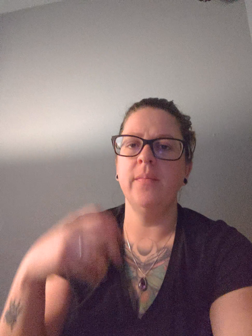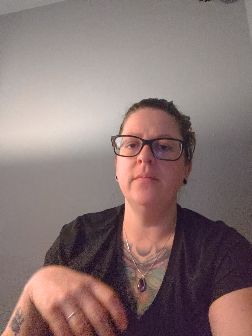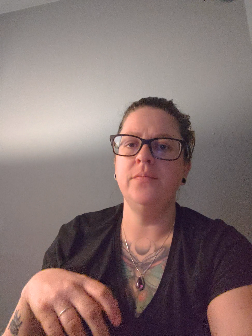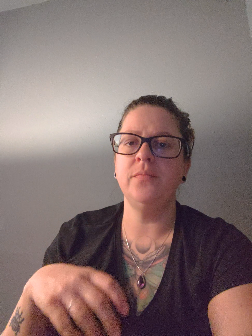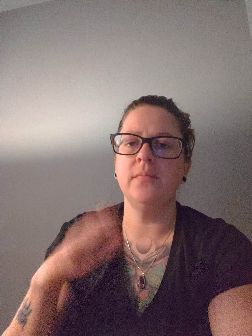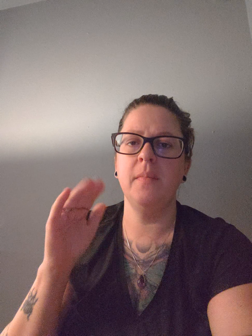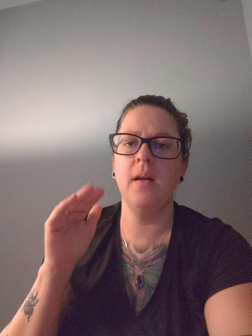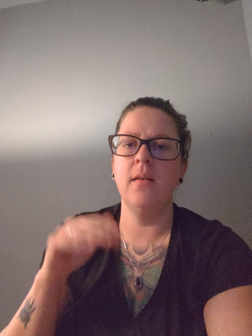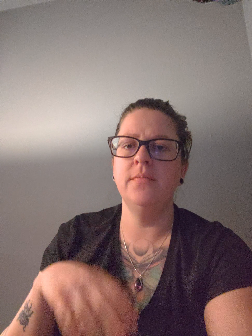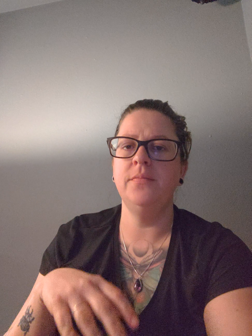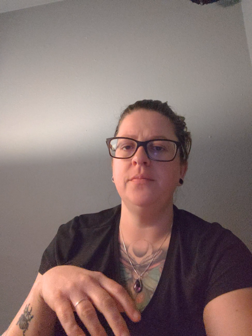bye